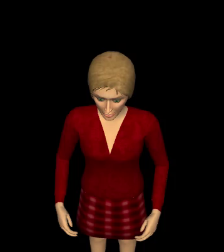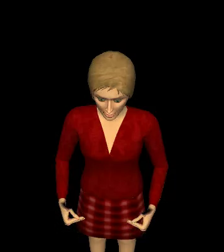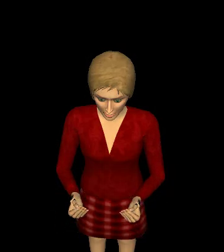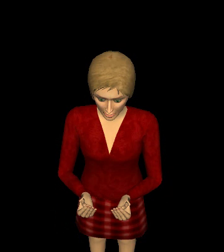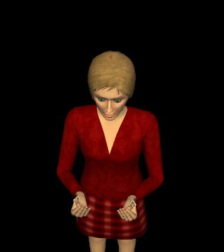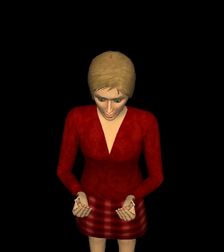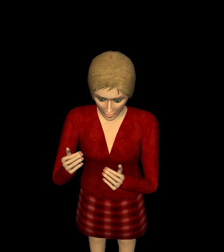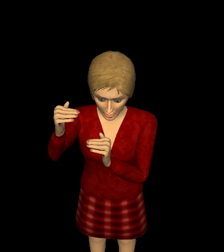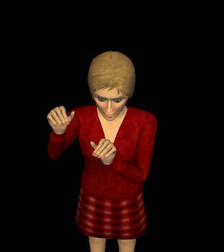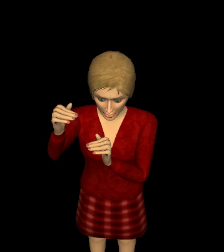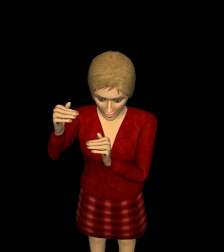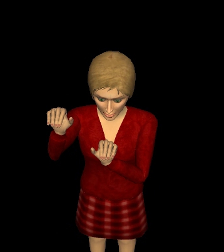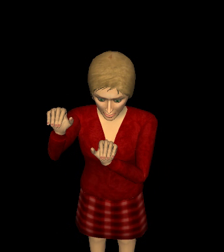أجنبي